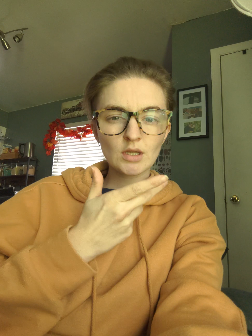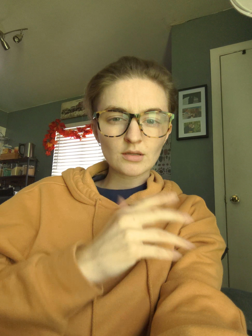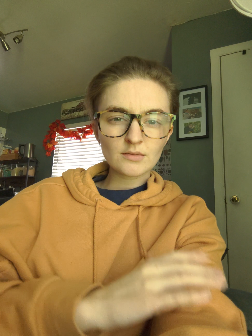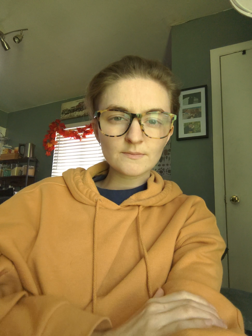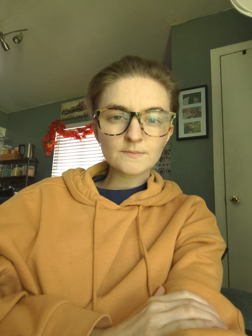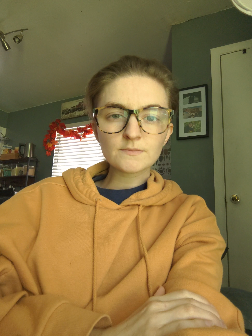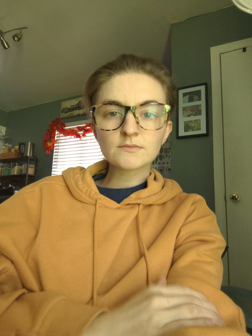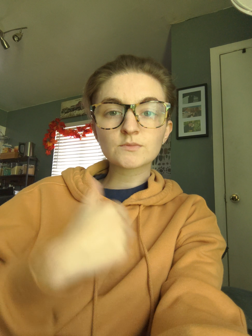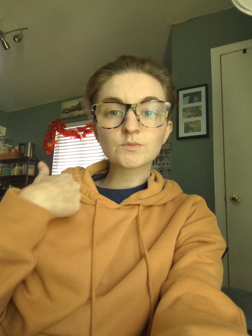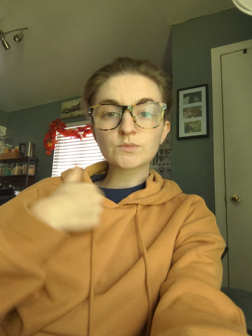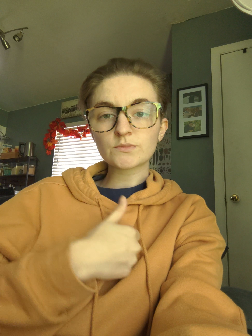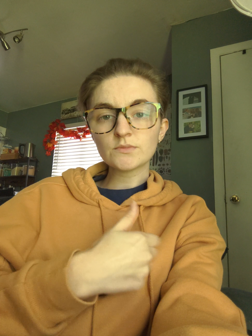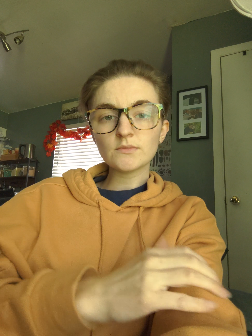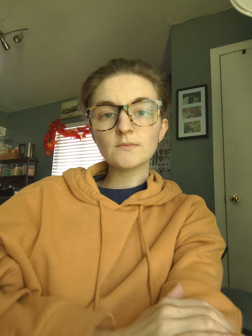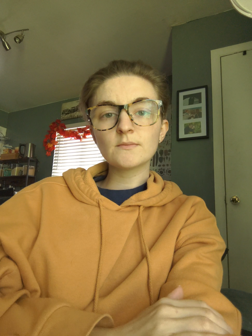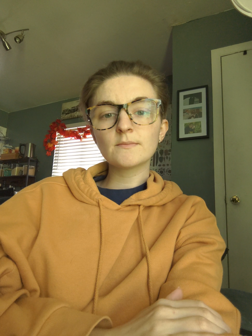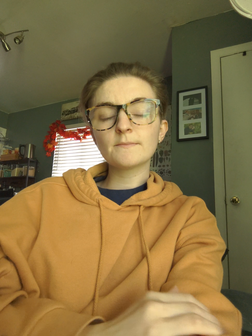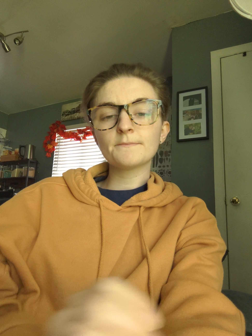coats